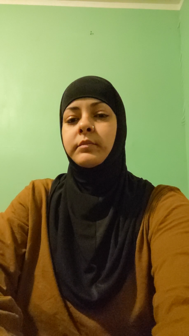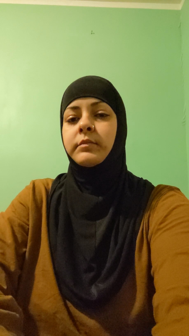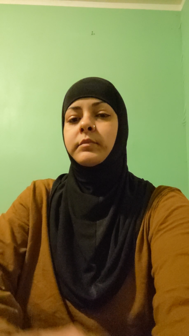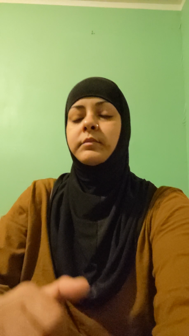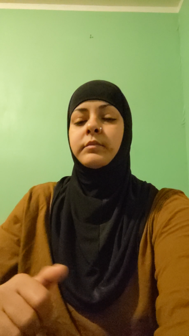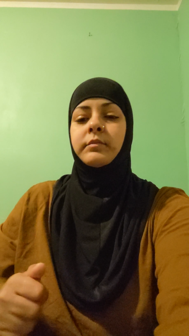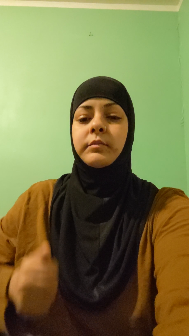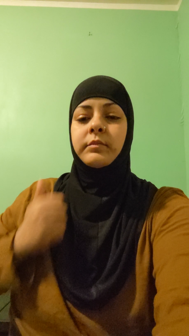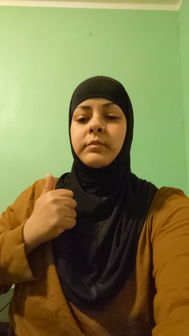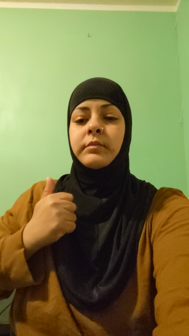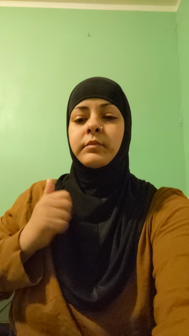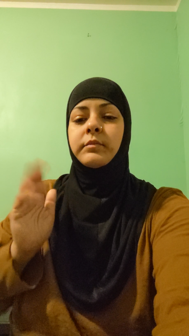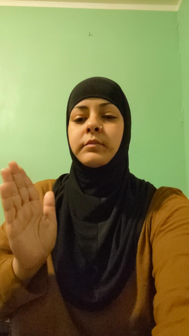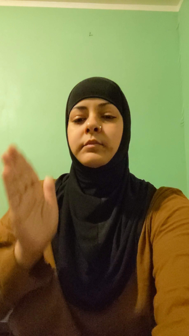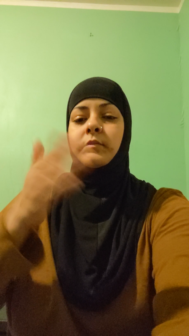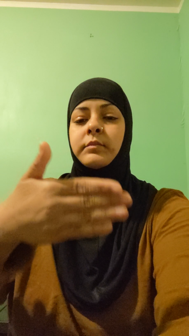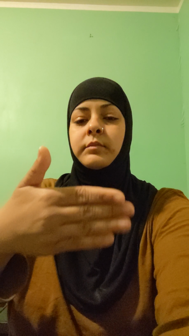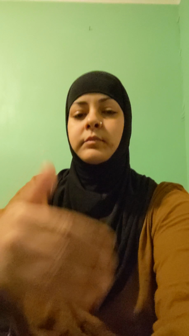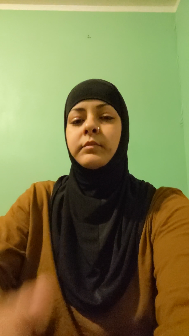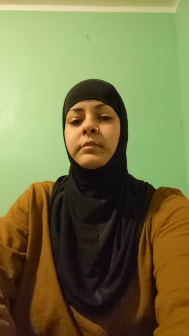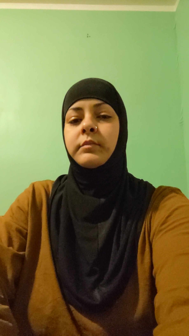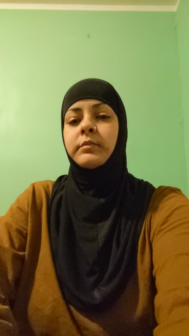living room